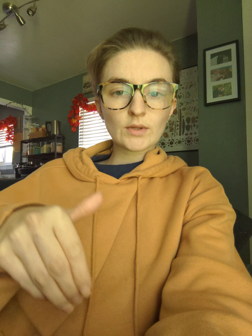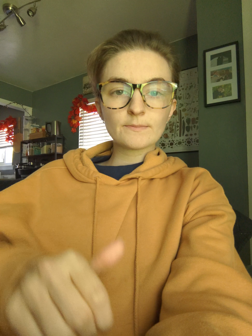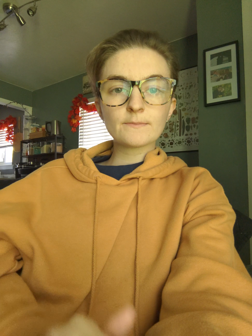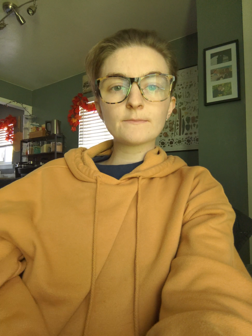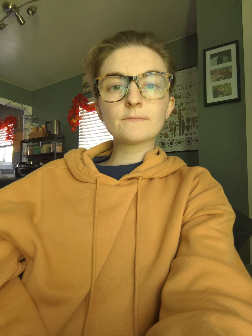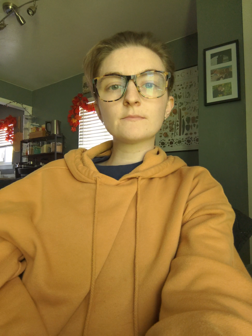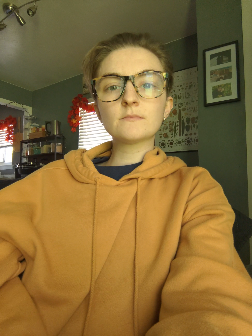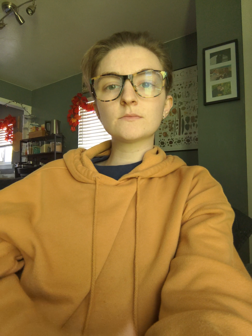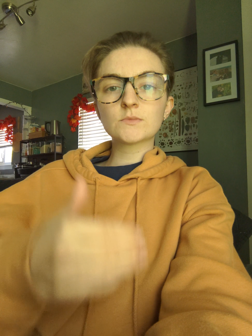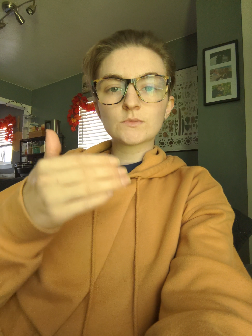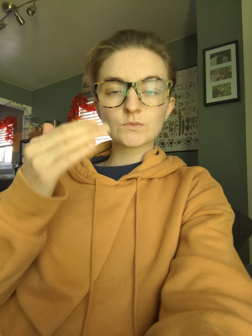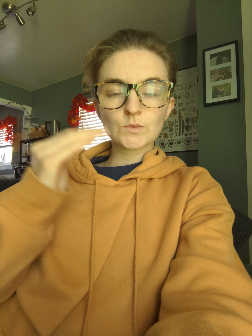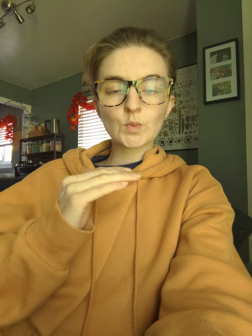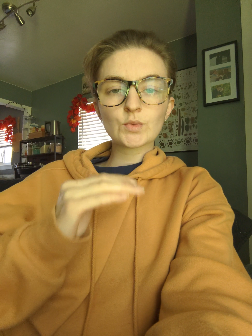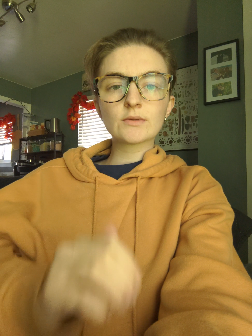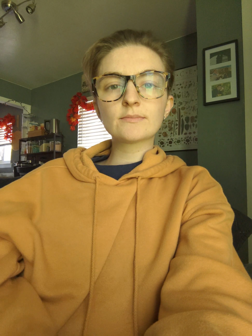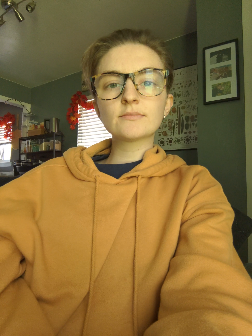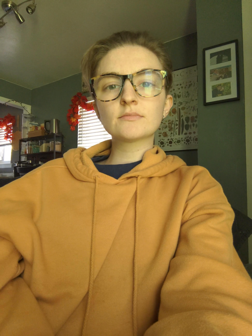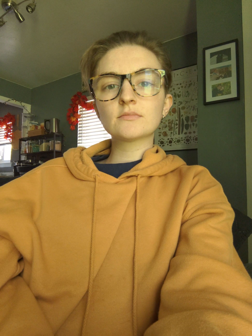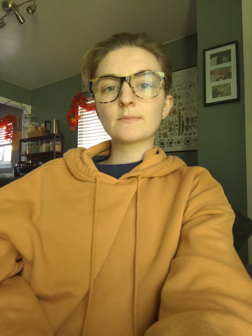short